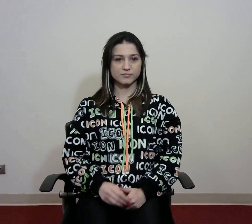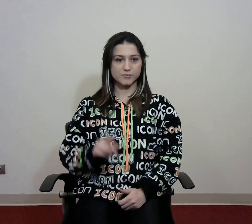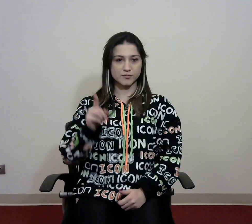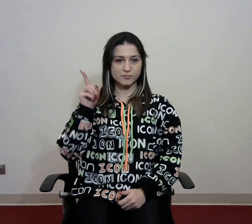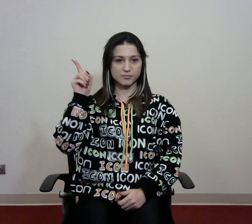O